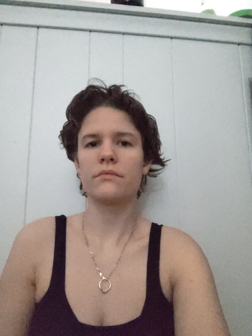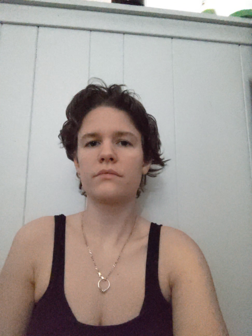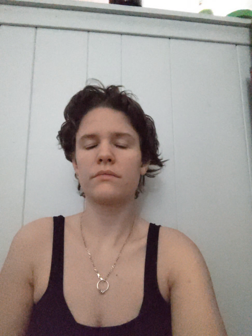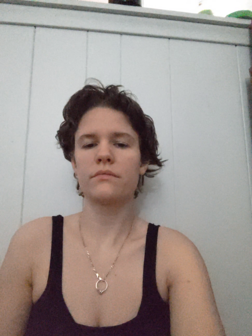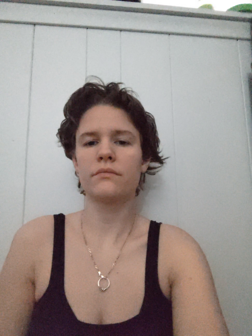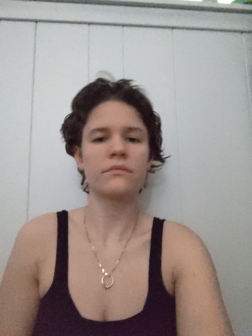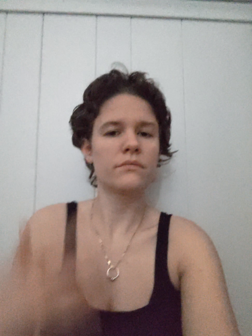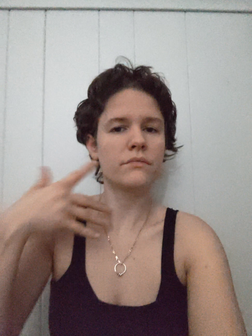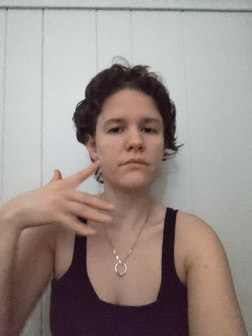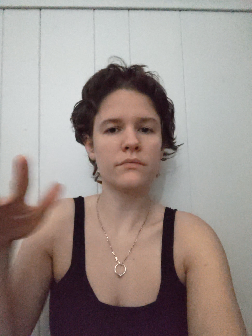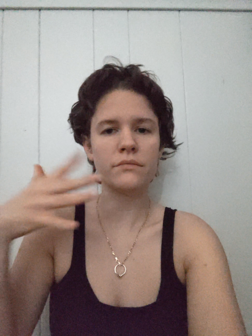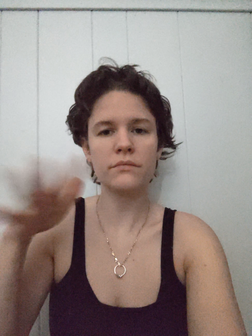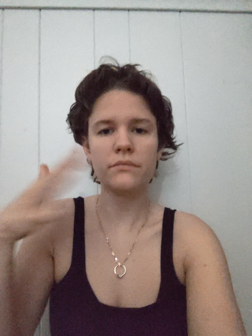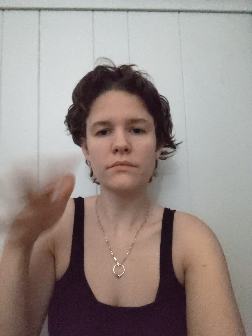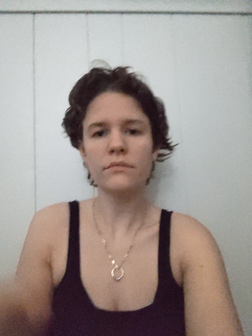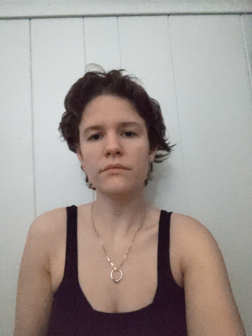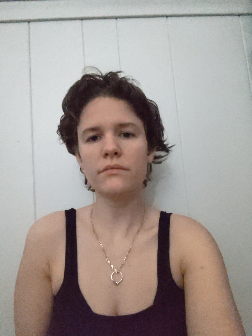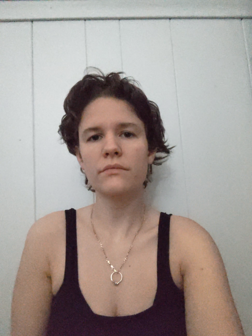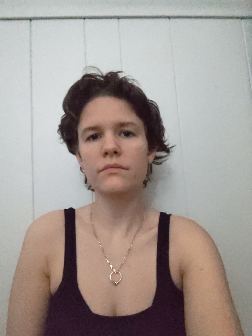noisy